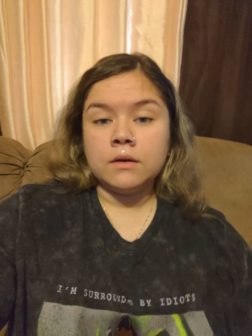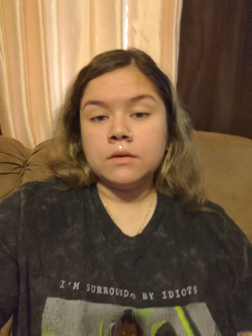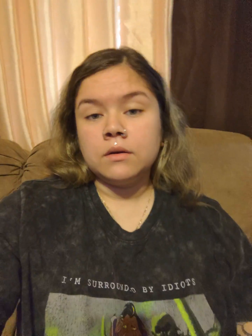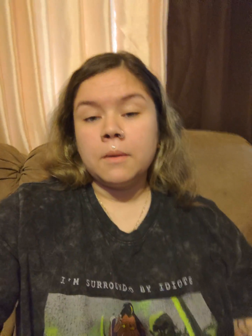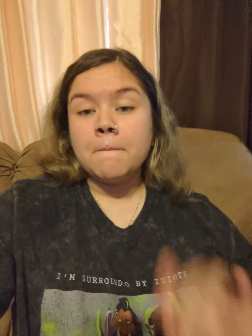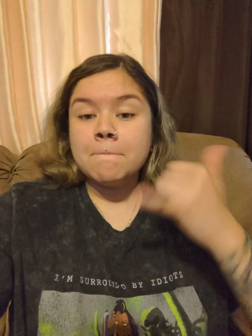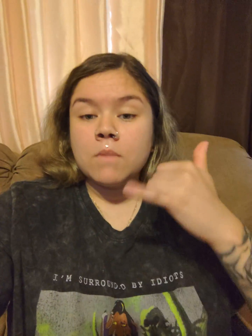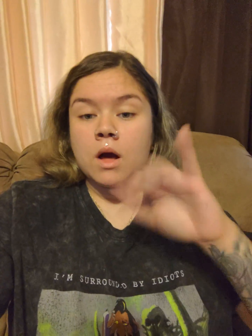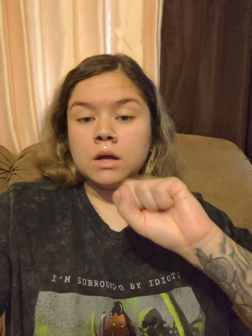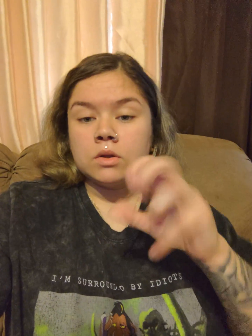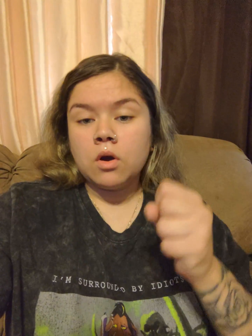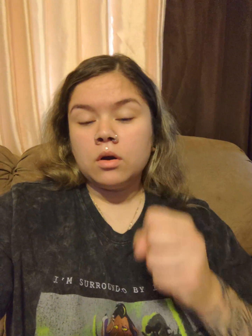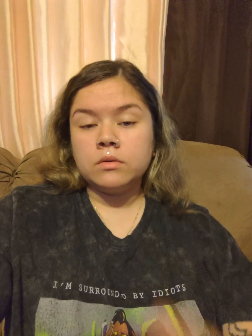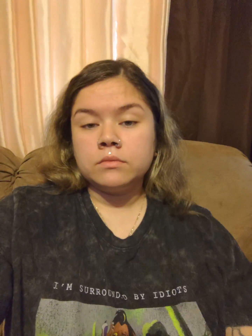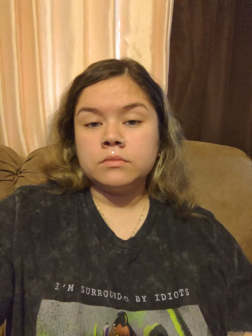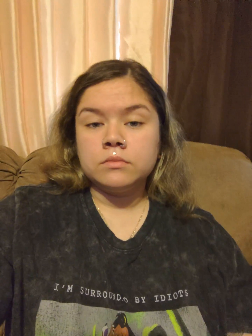play dough